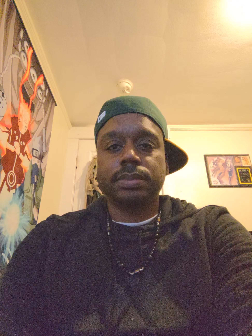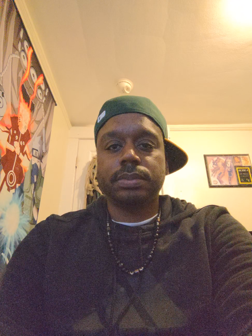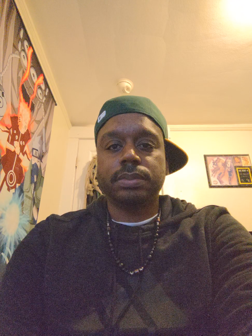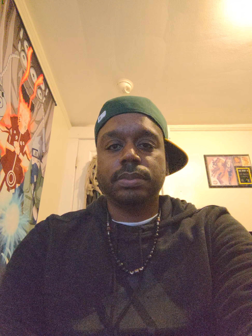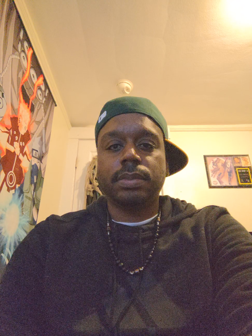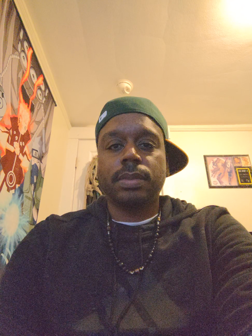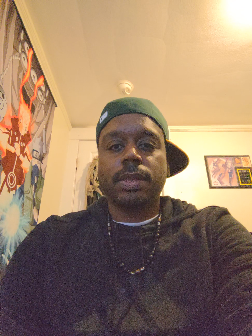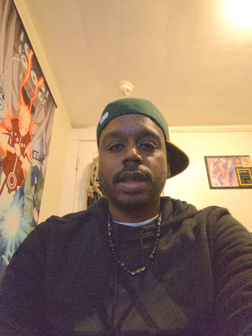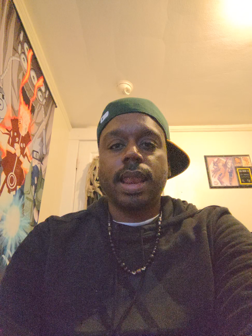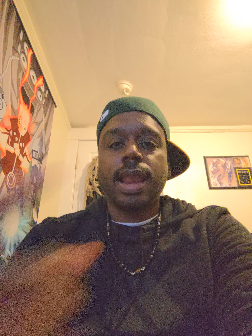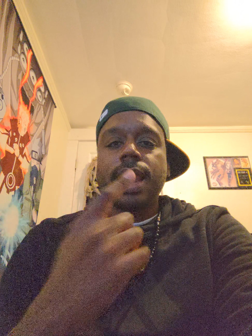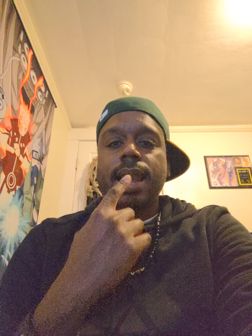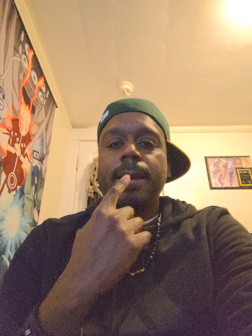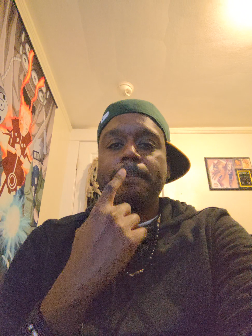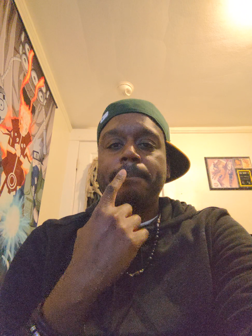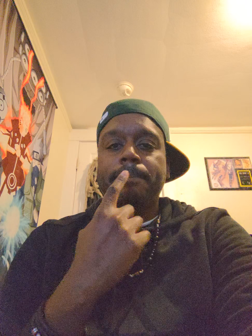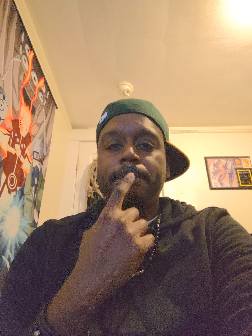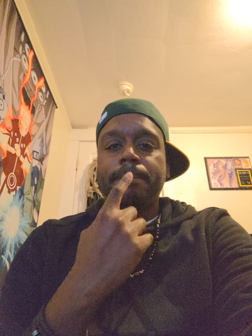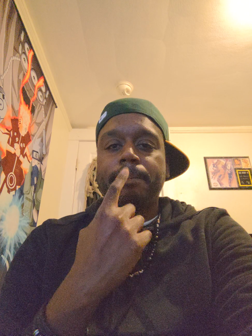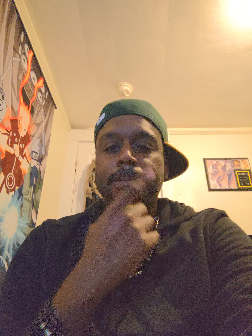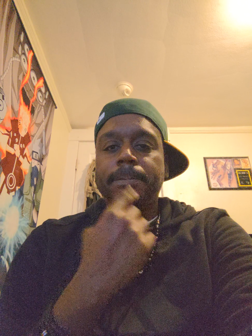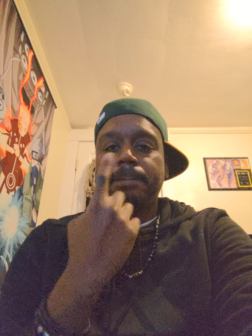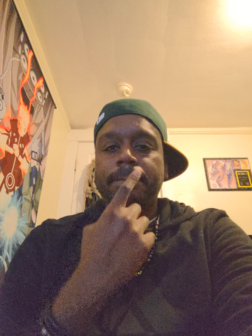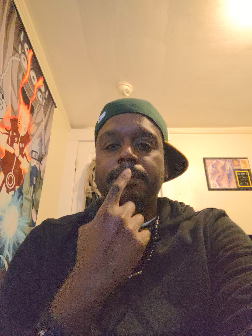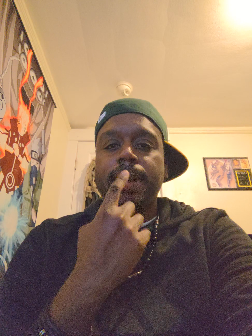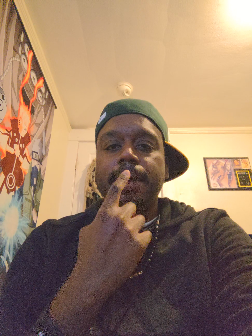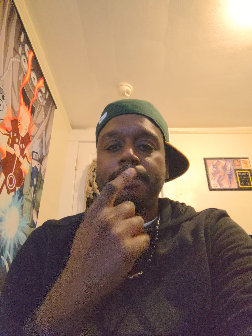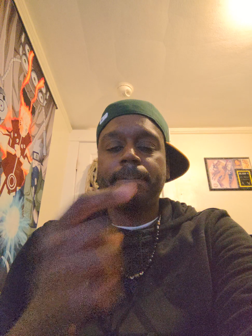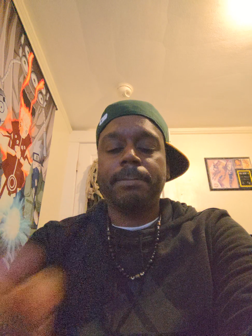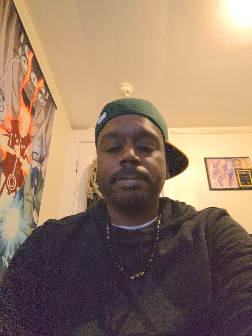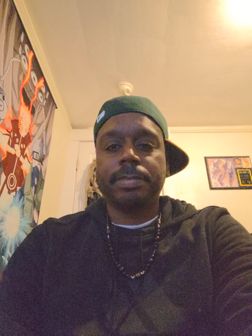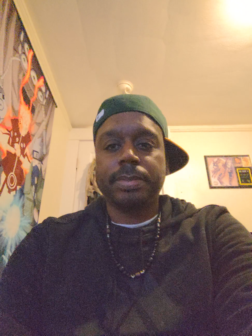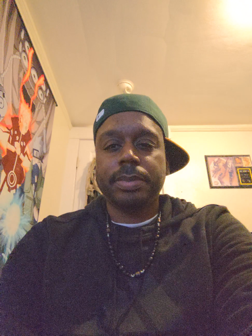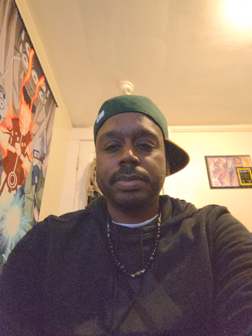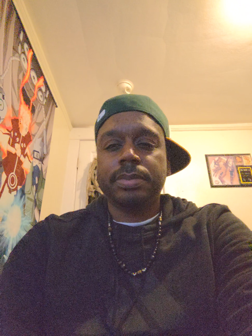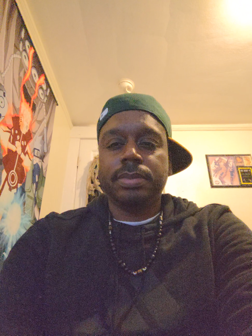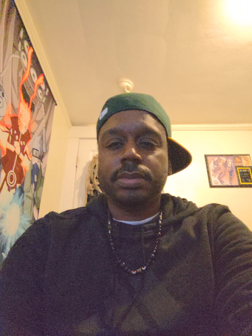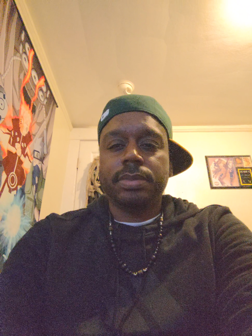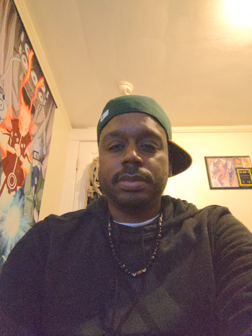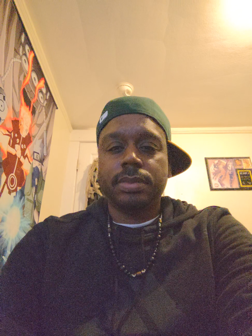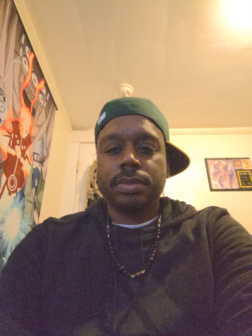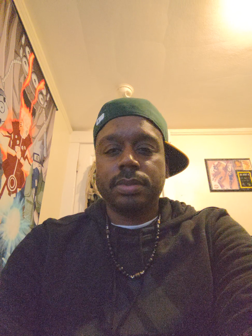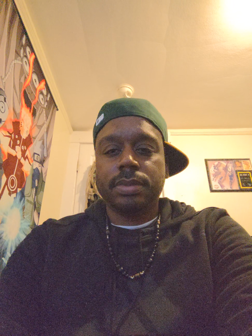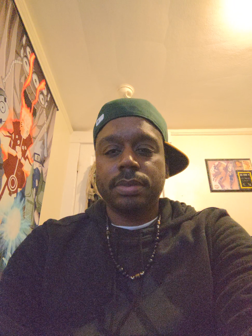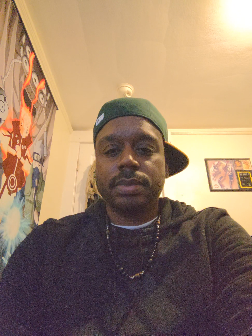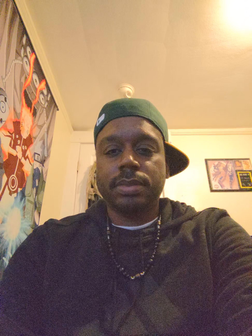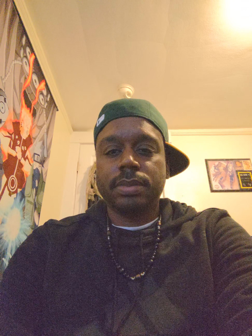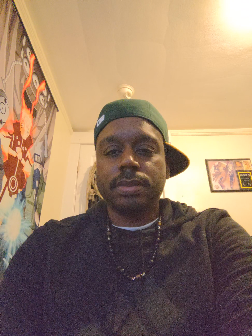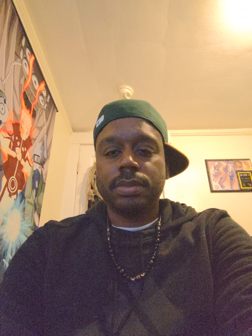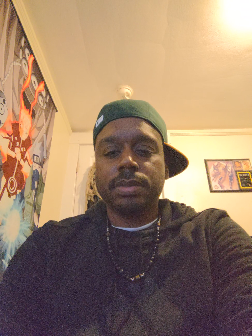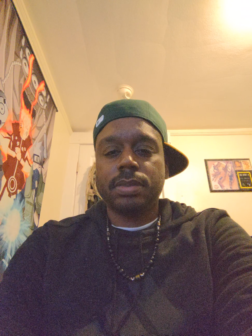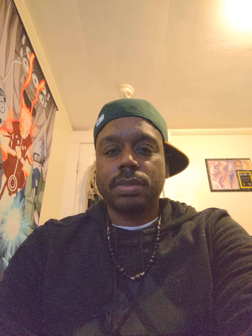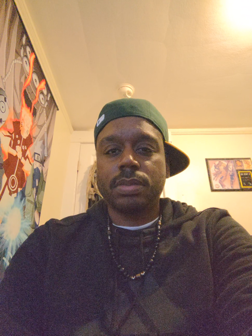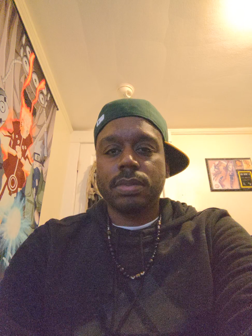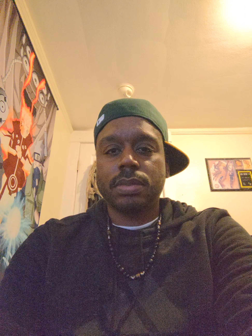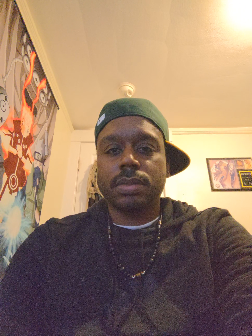lips